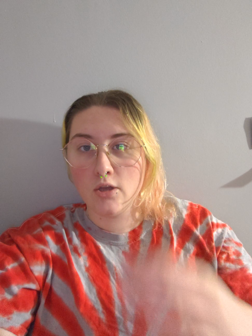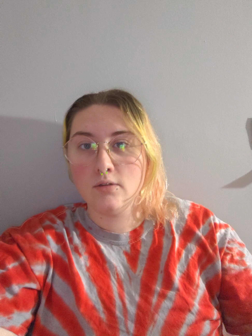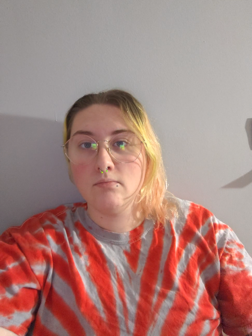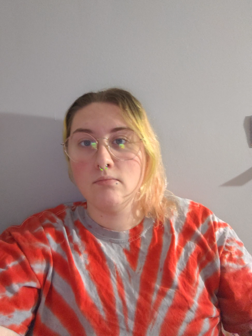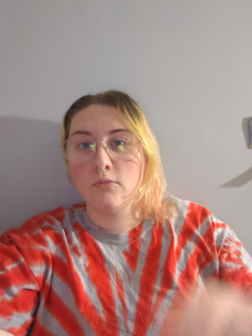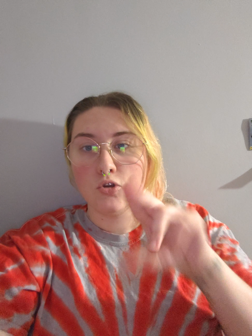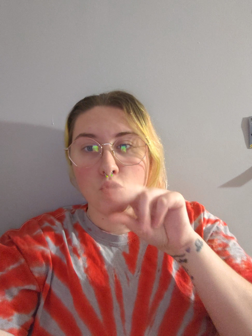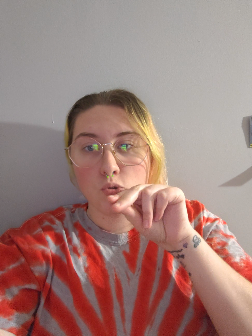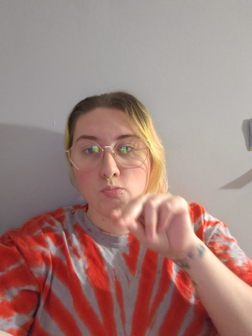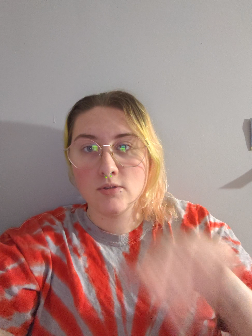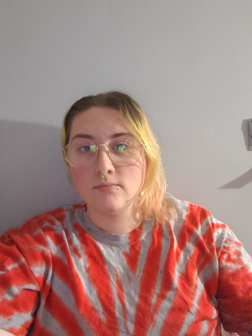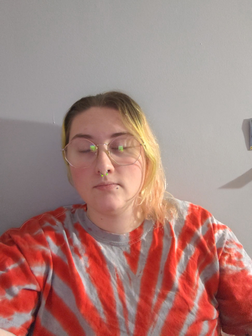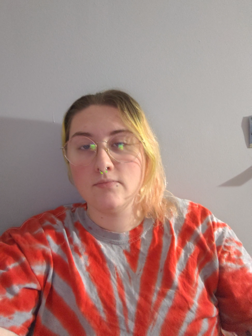goose